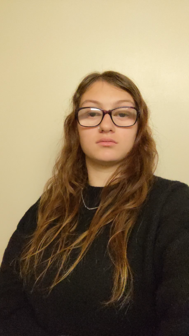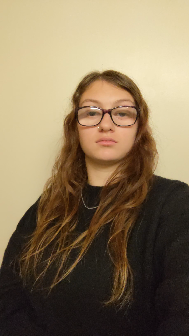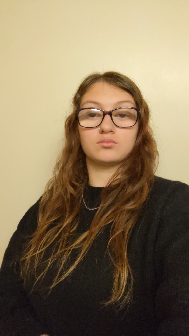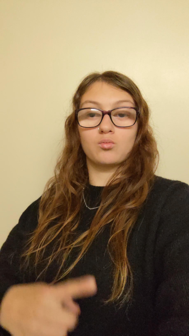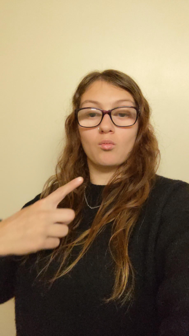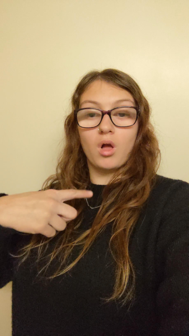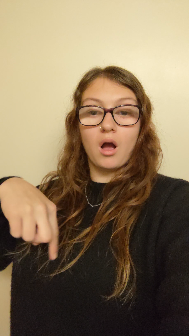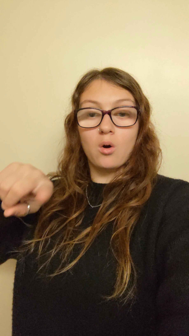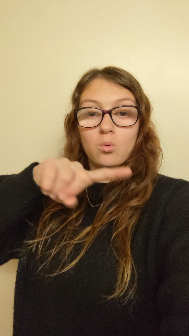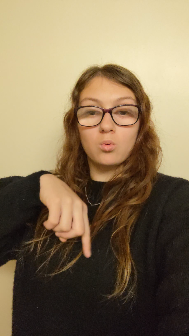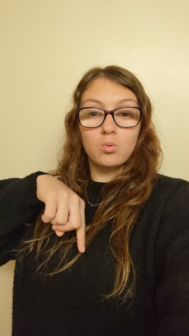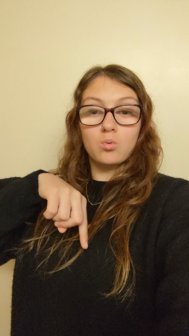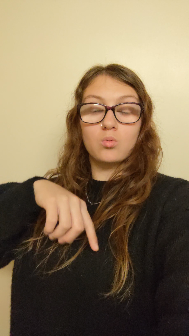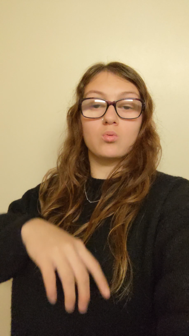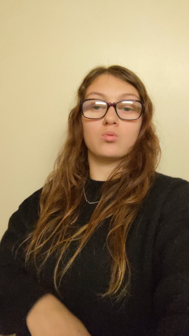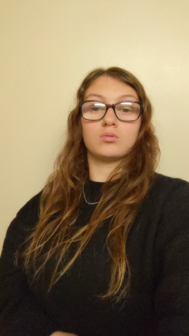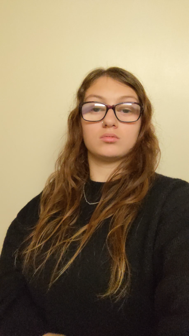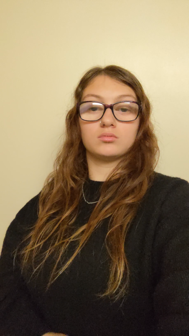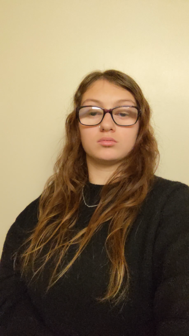around